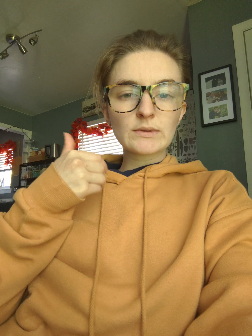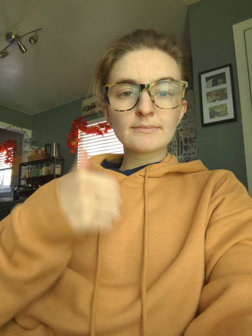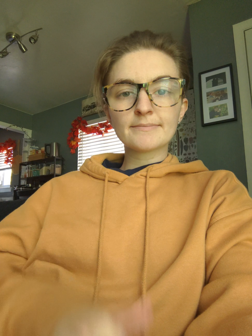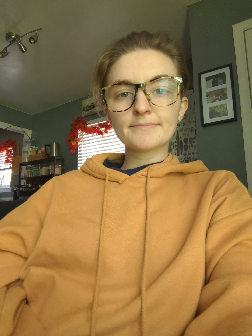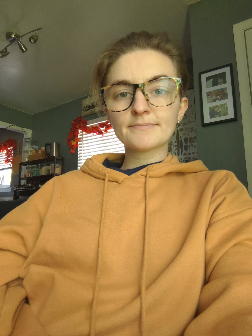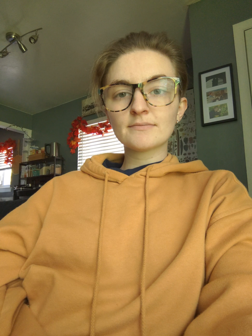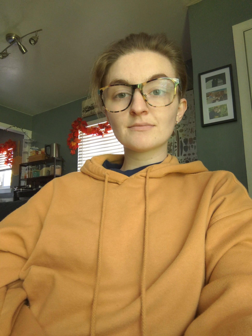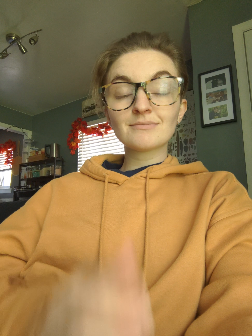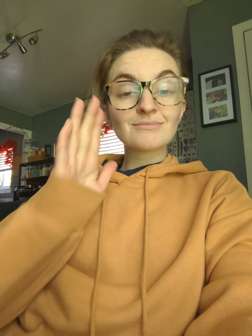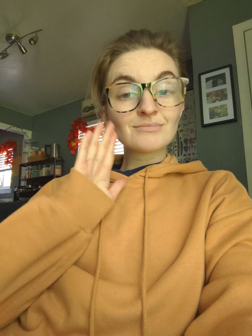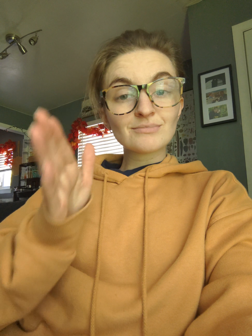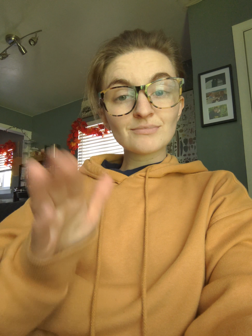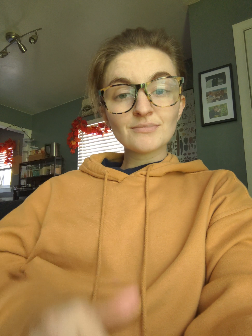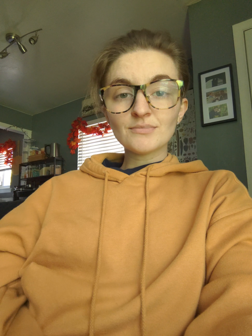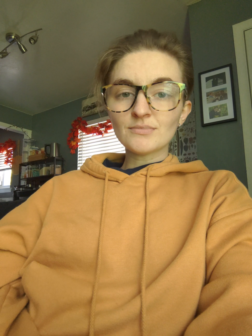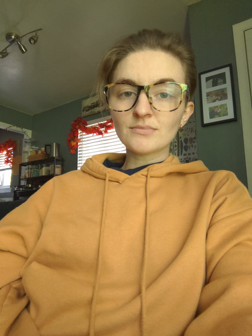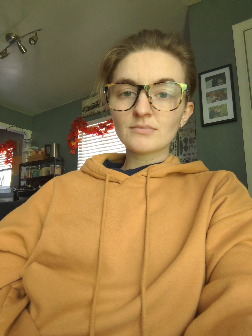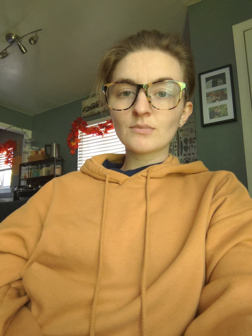hi